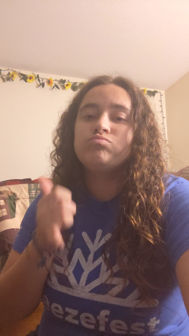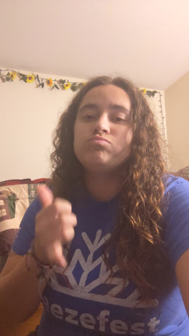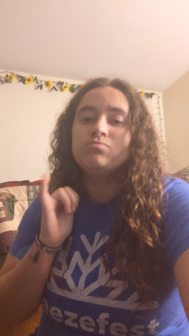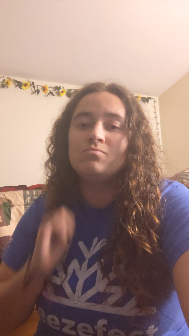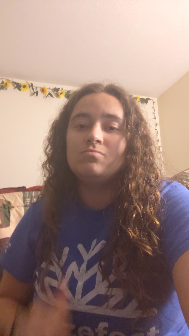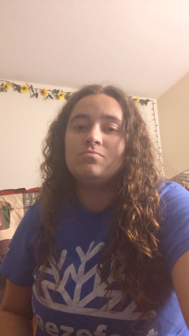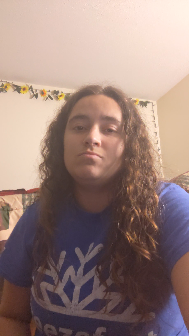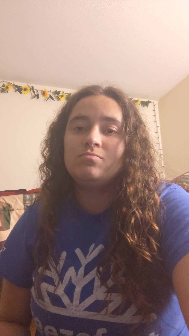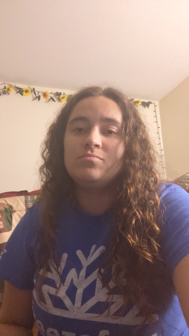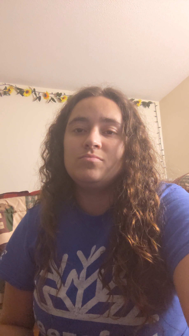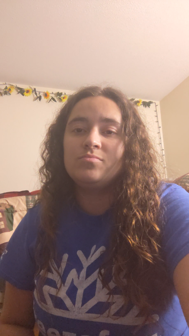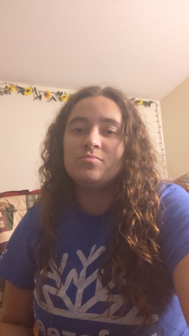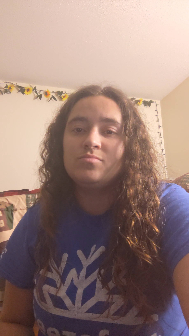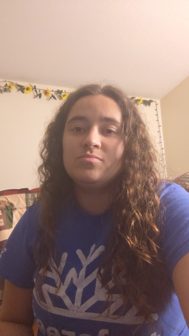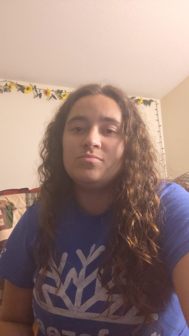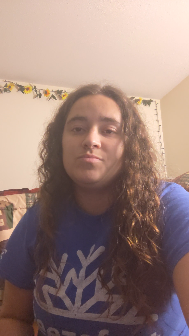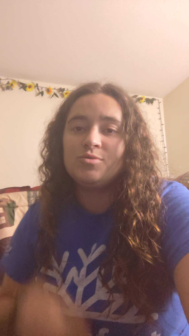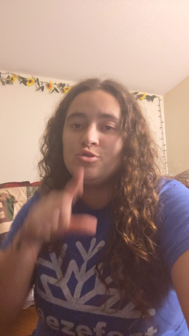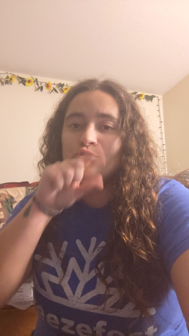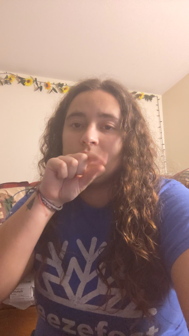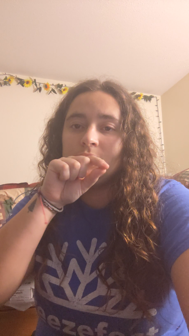chicken